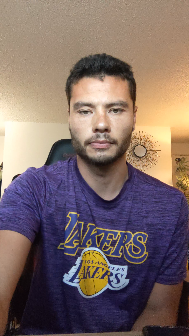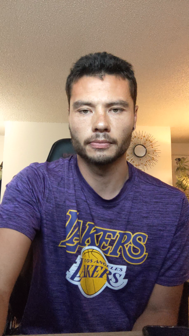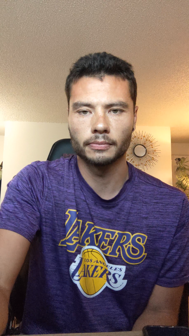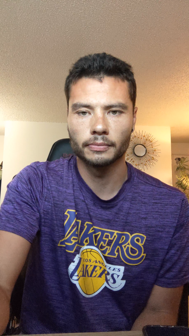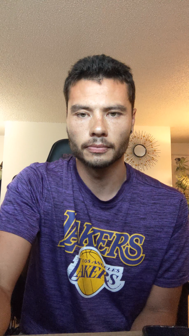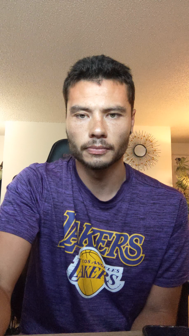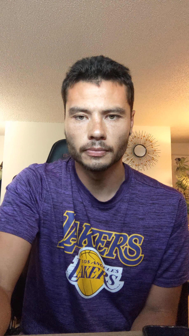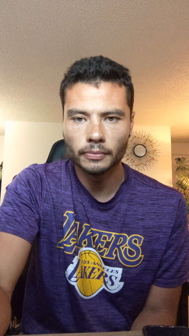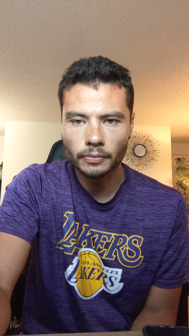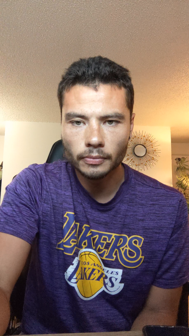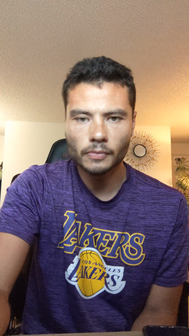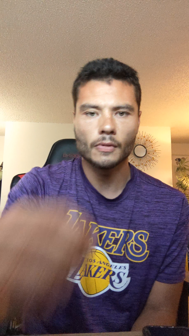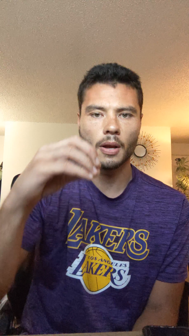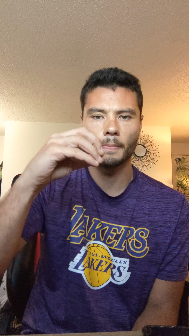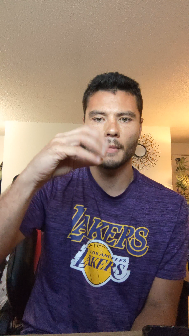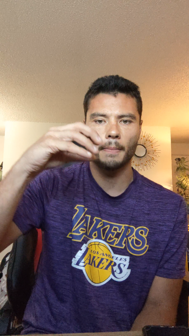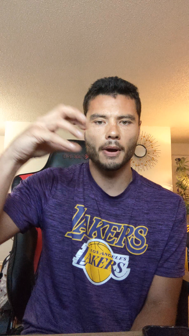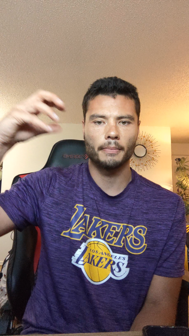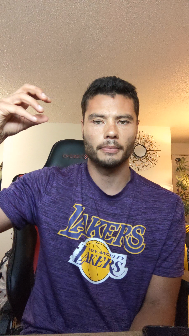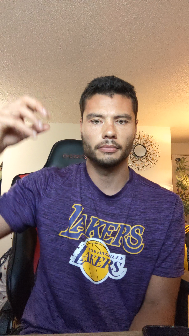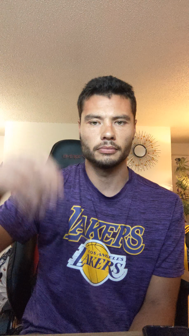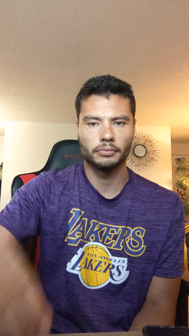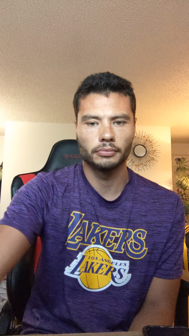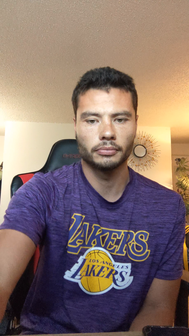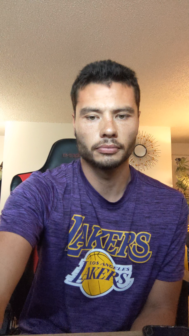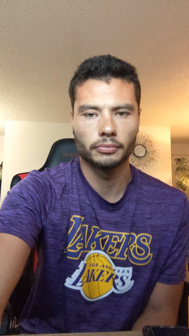bubbles